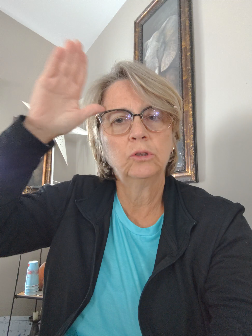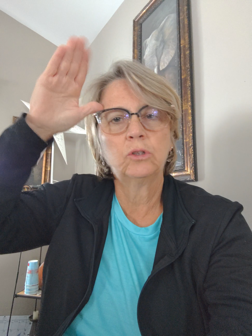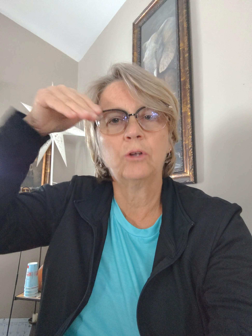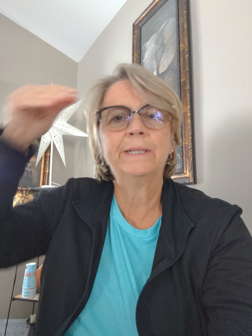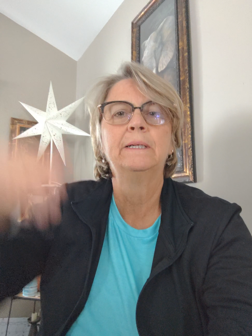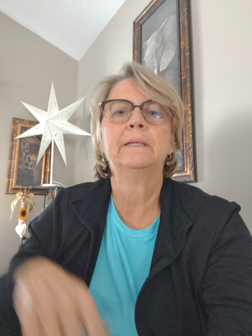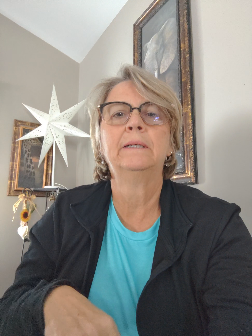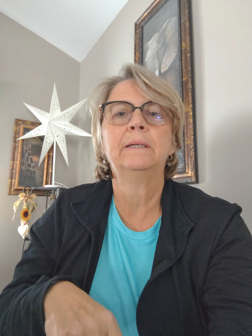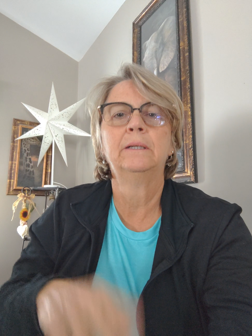donkey